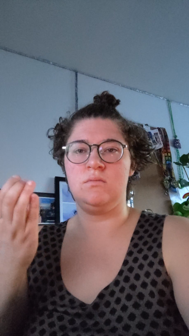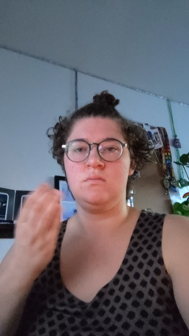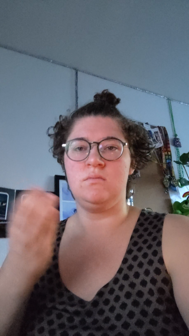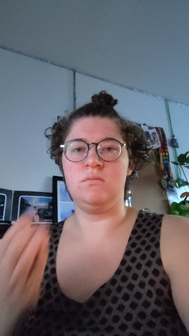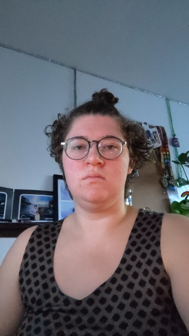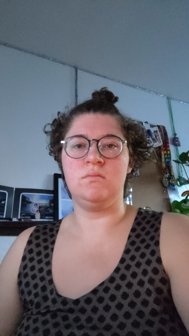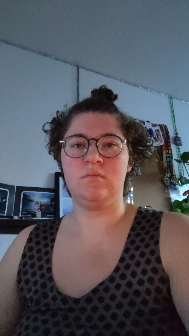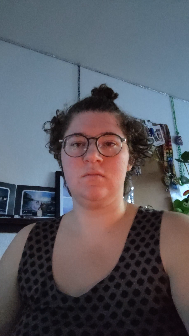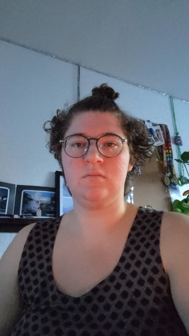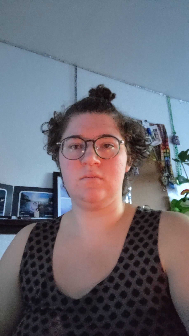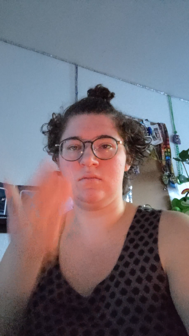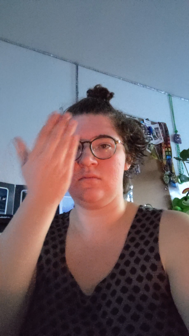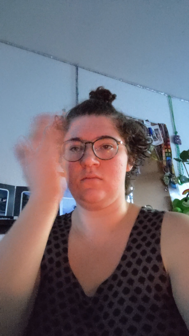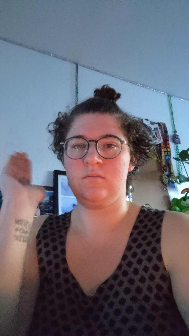peekaboo